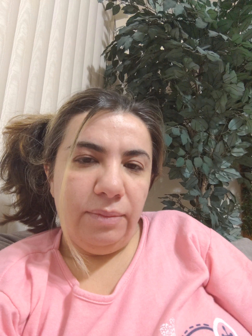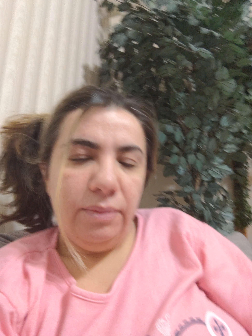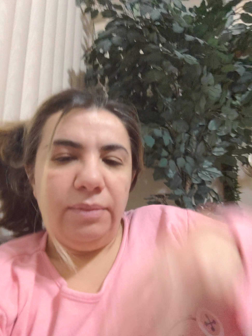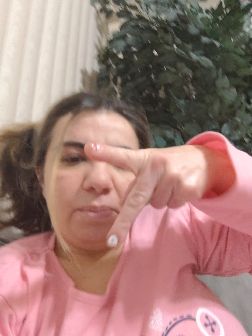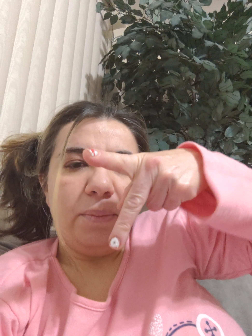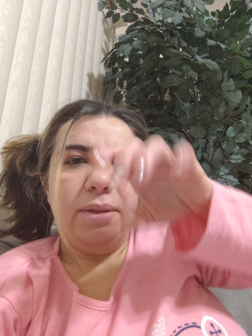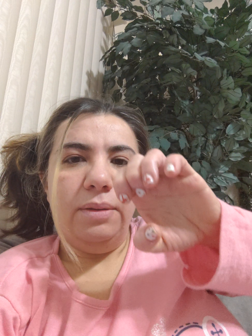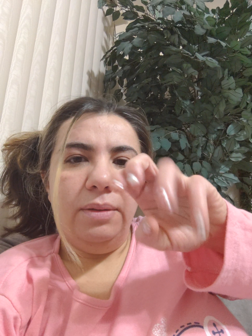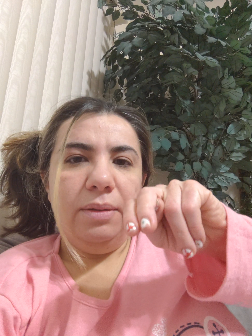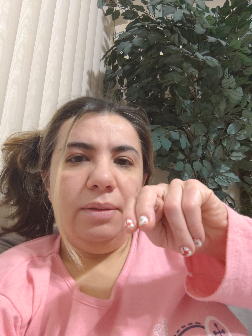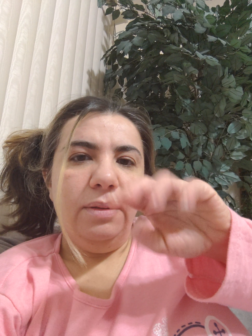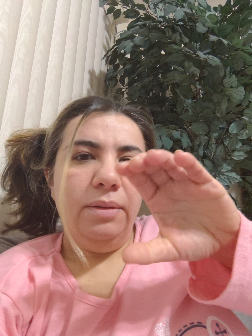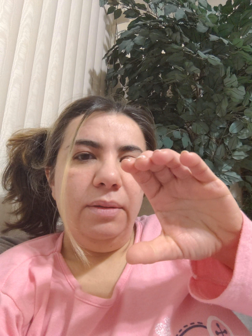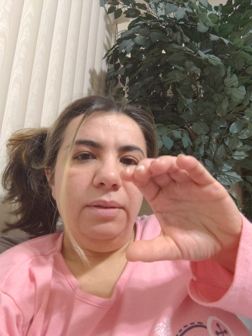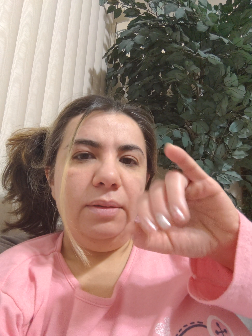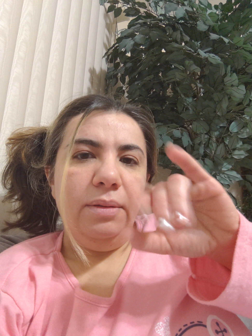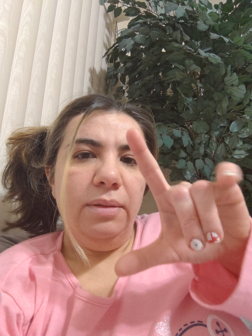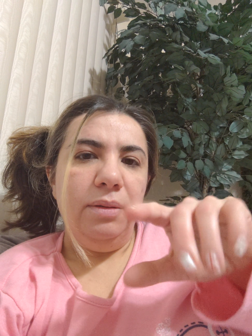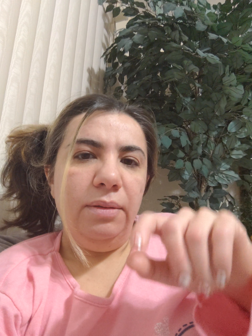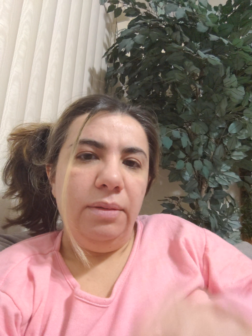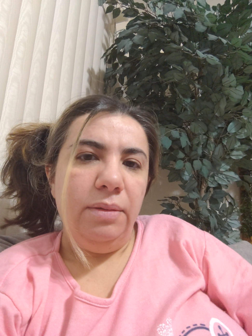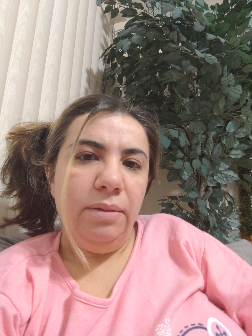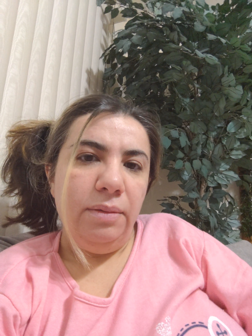pencil